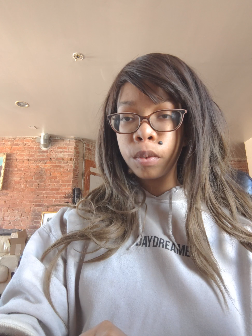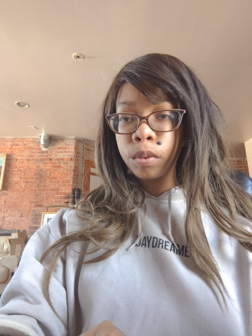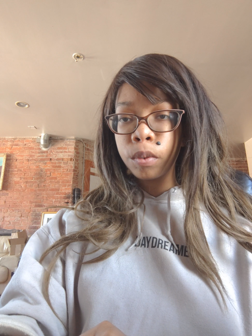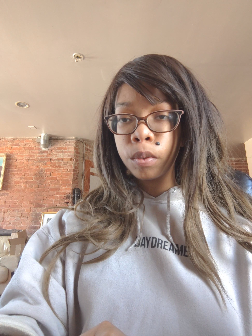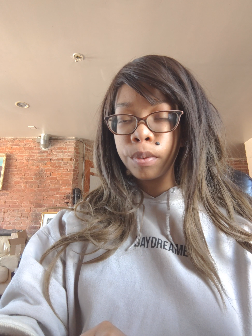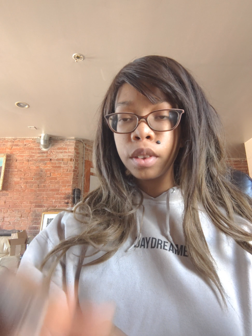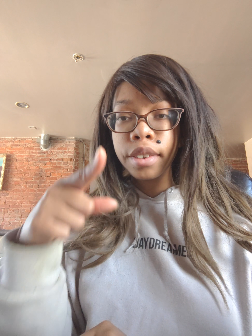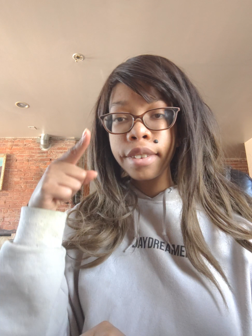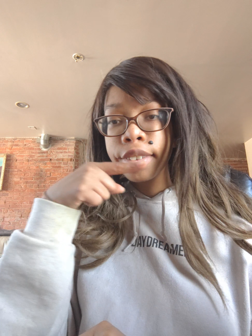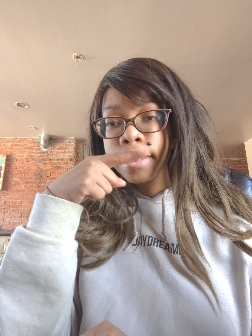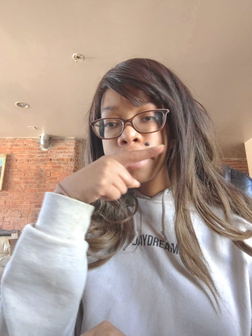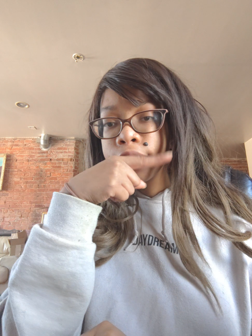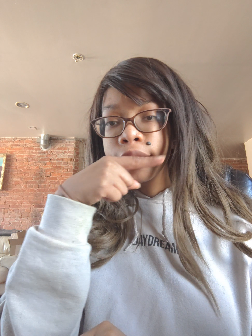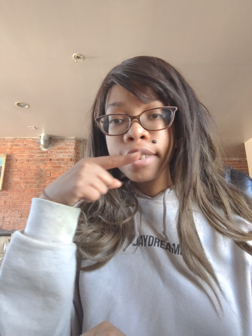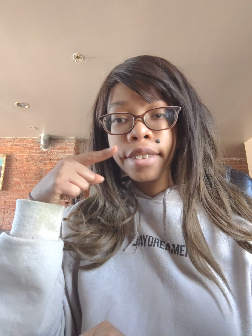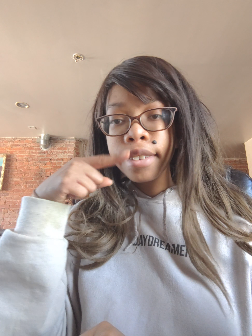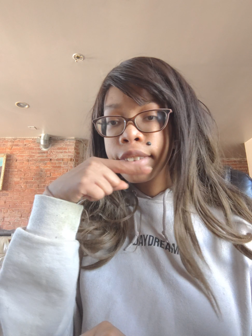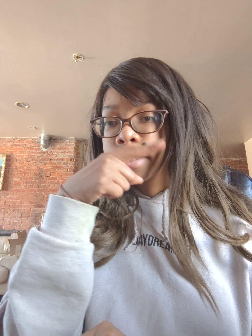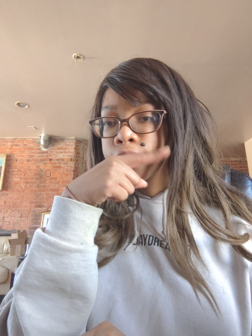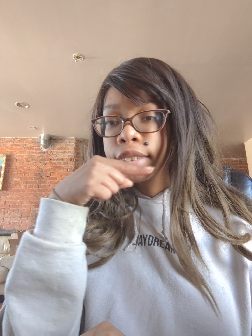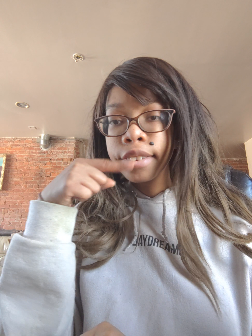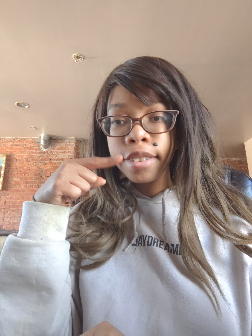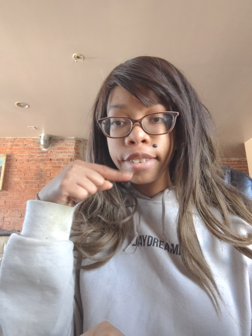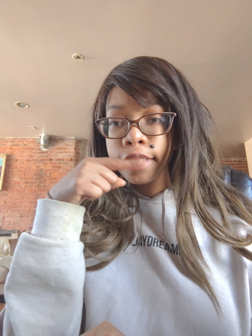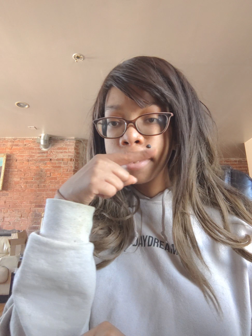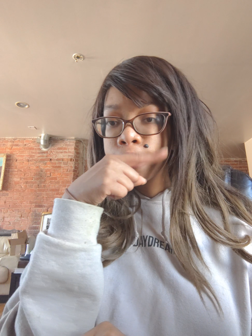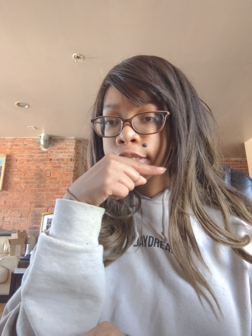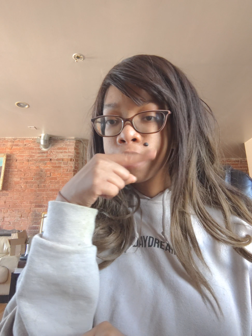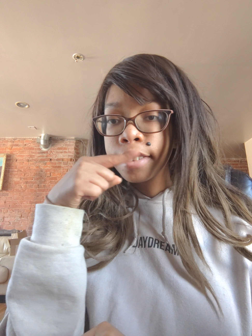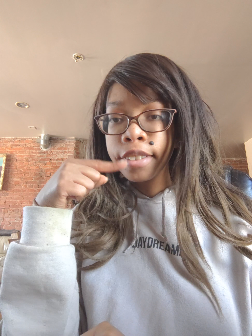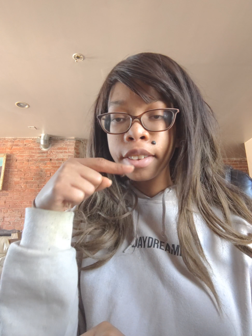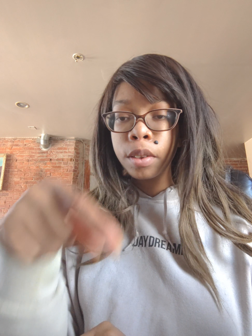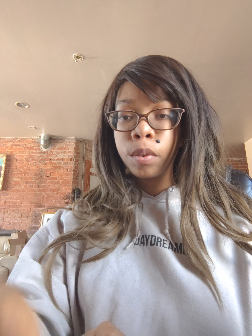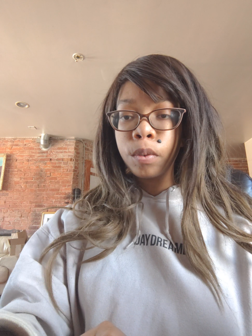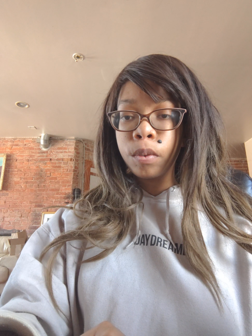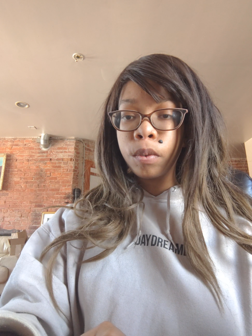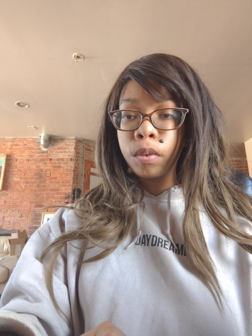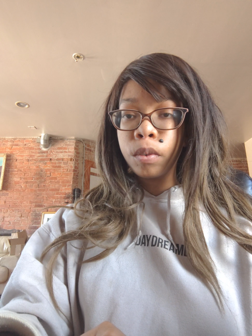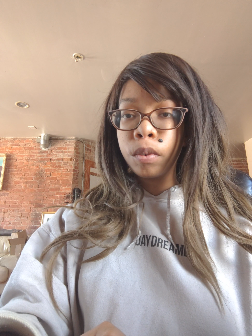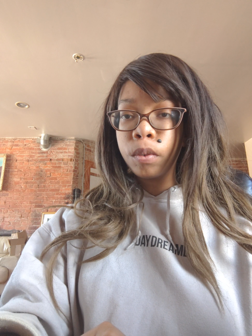toothbrush